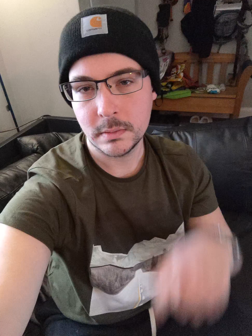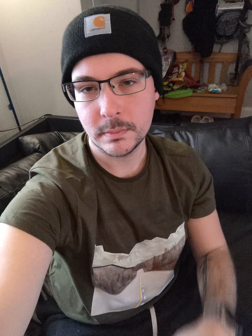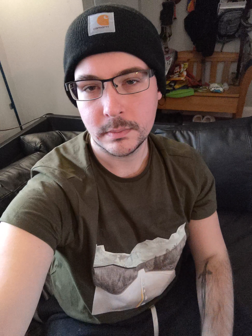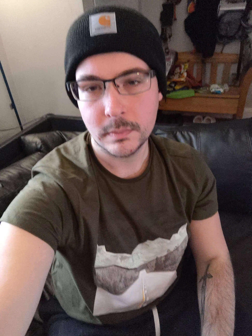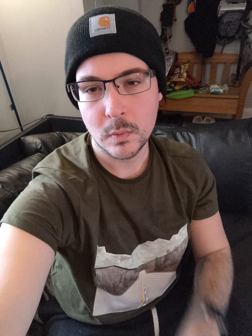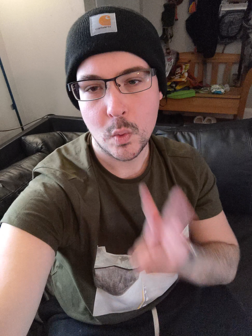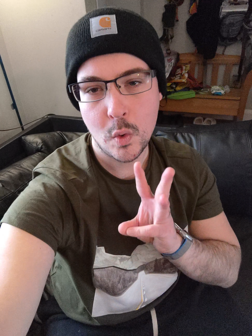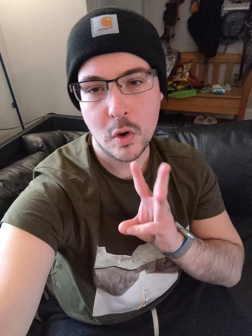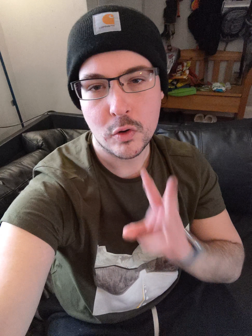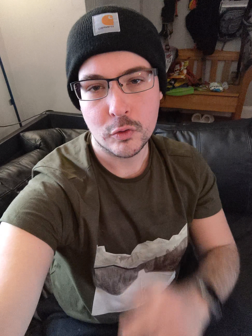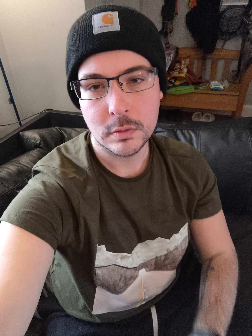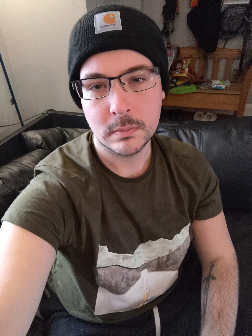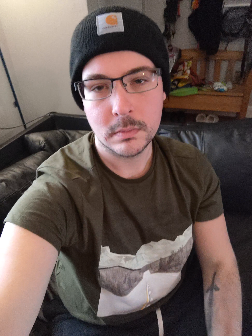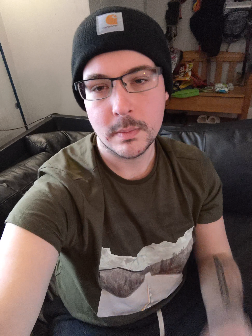water